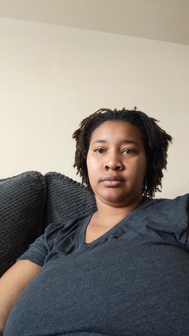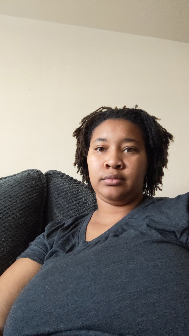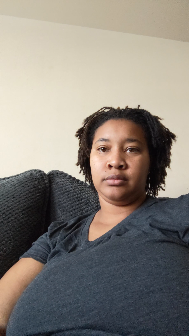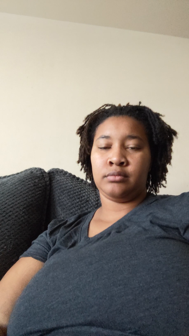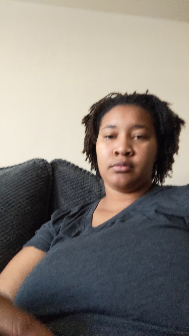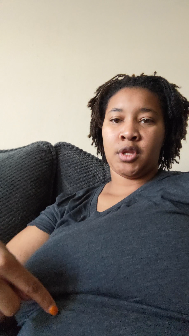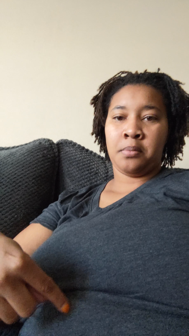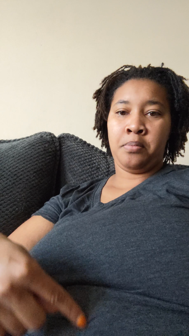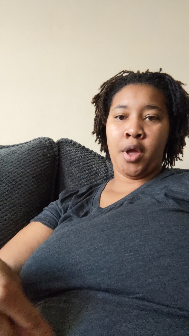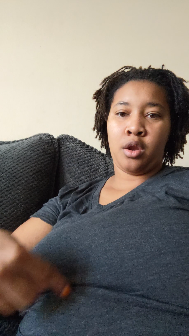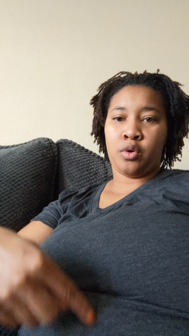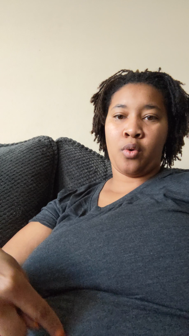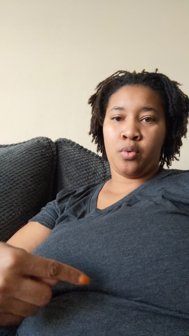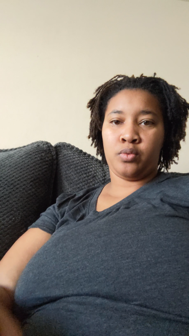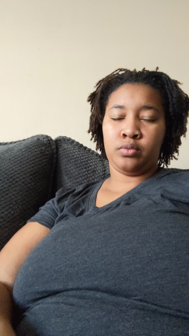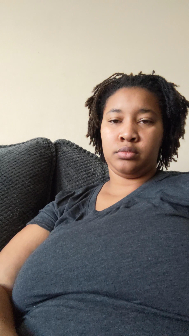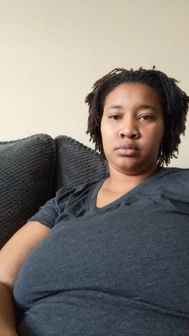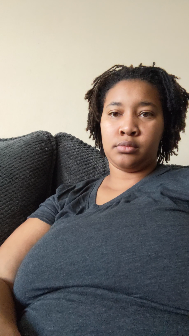belly button